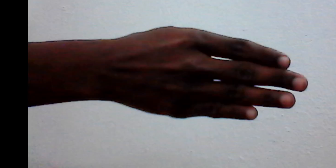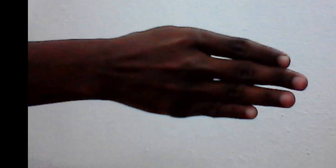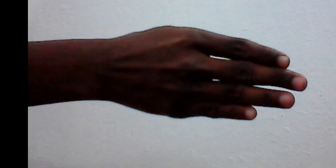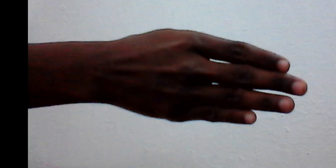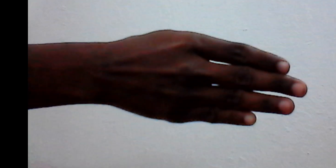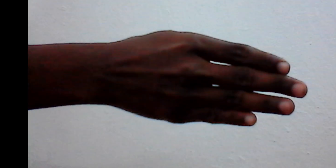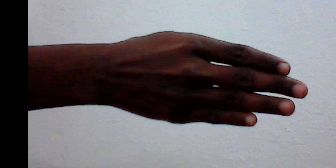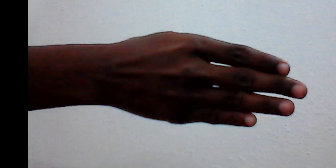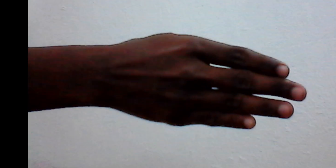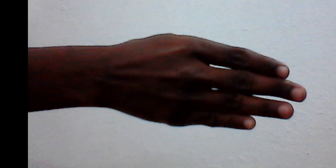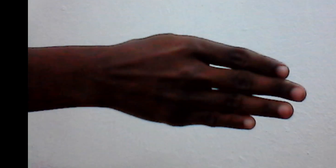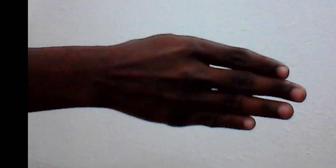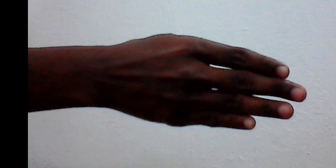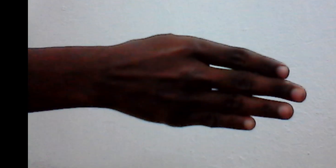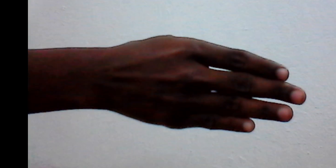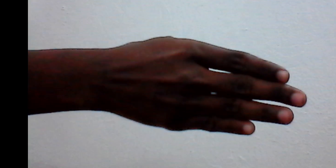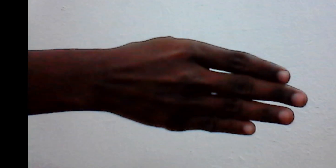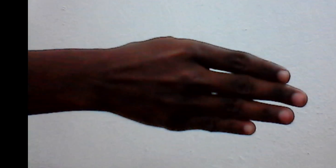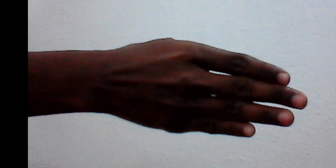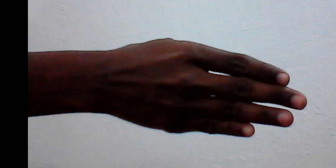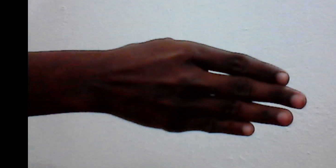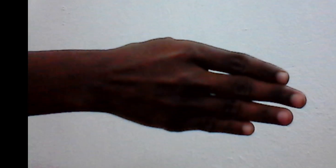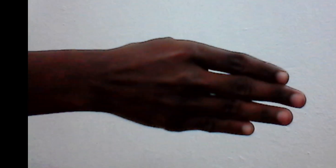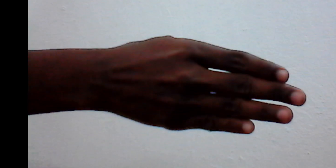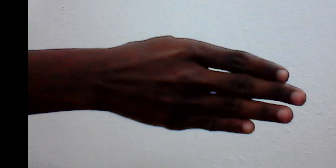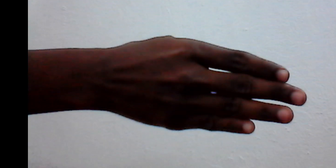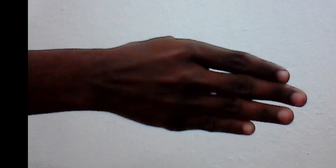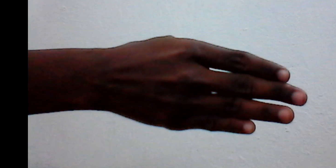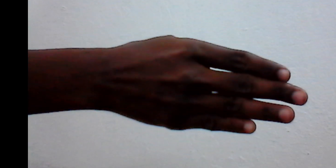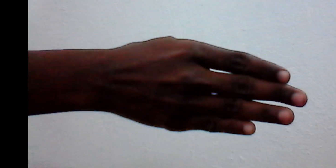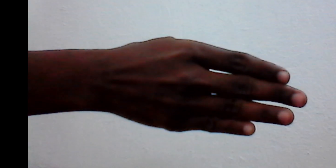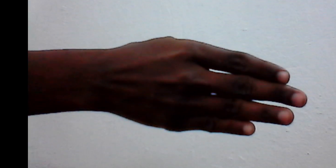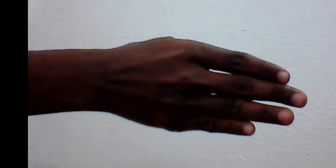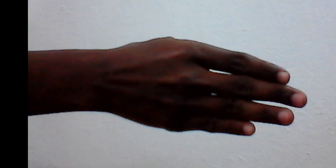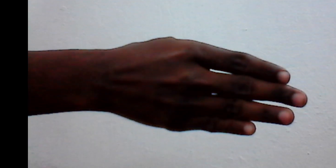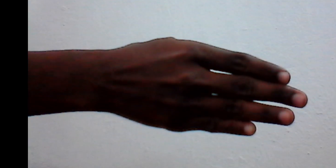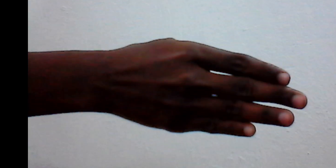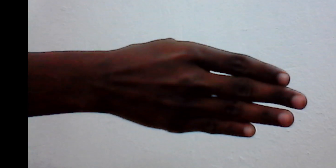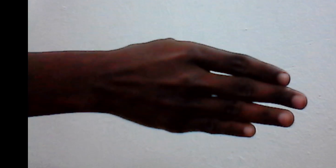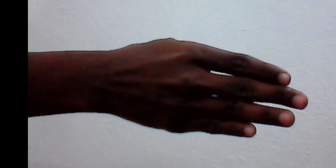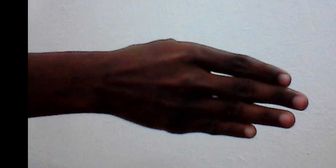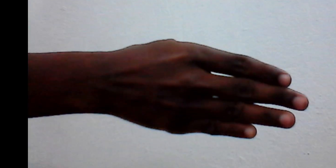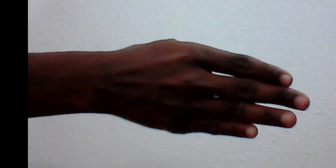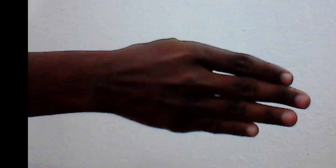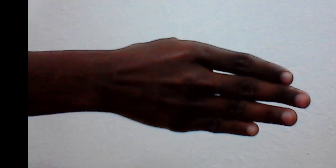അ